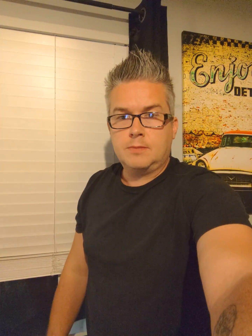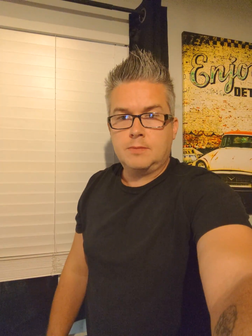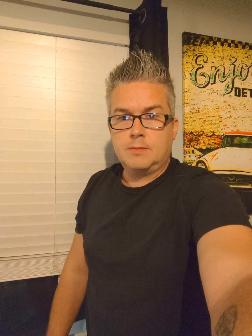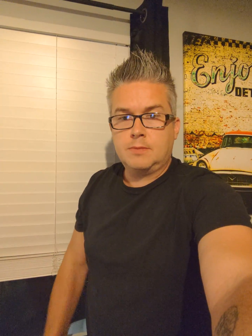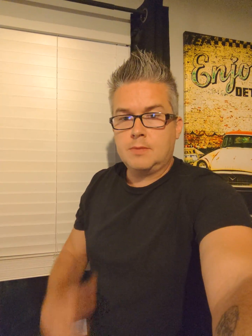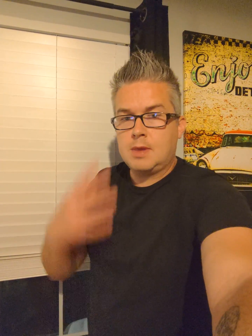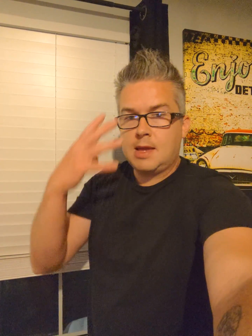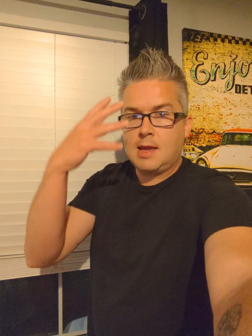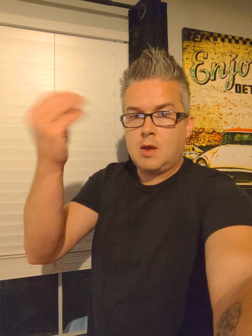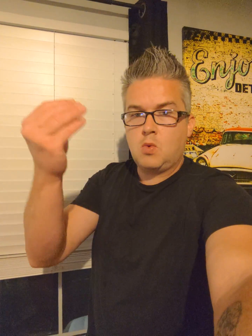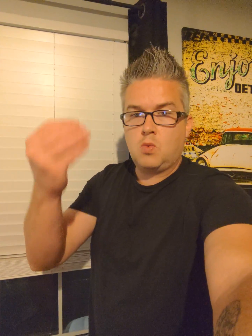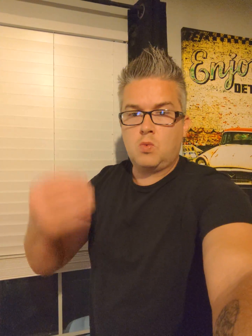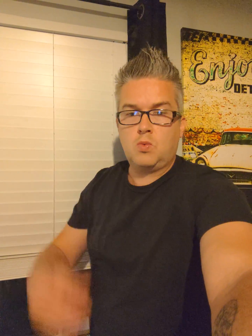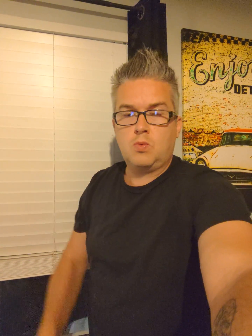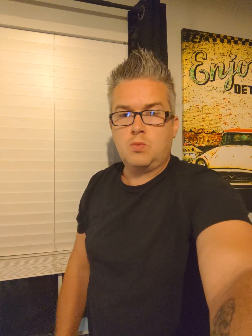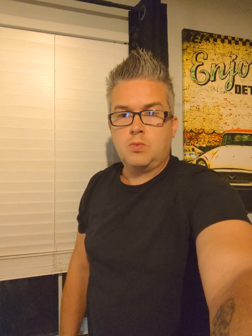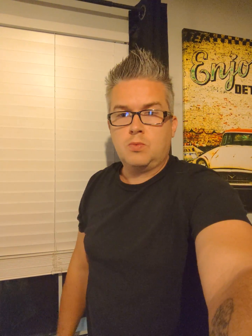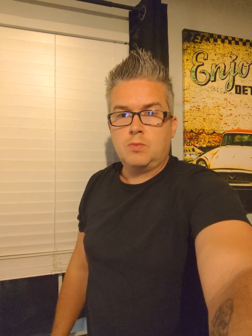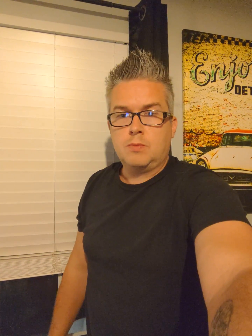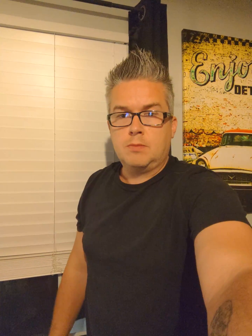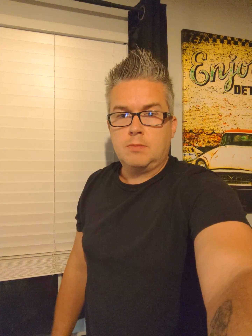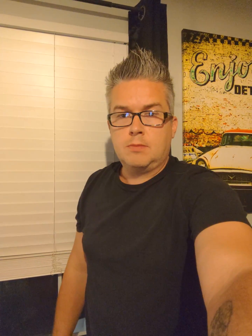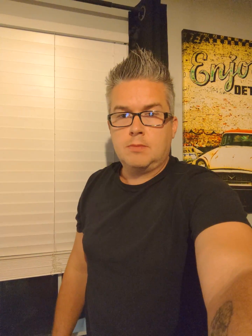going to